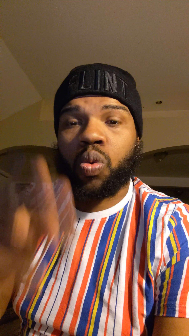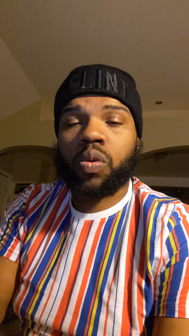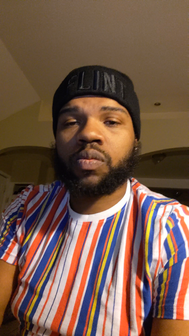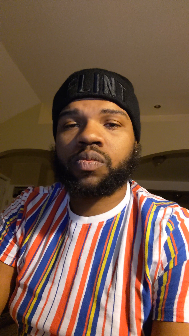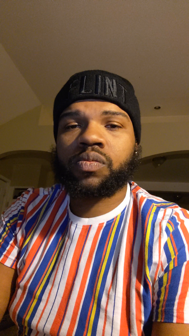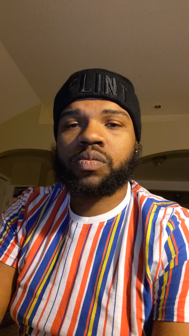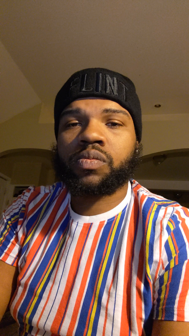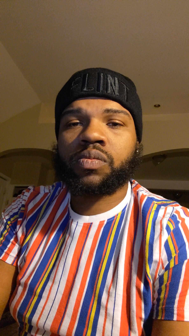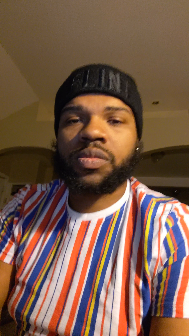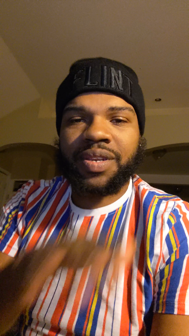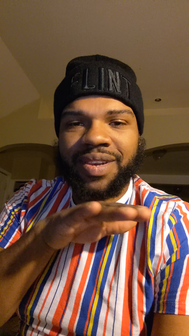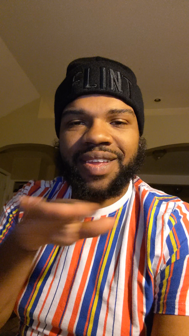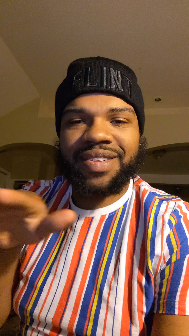nice